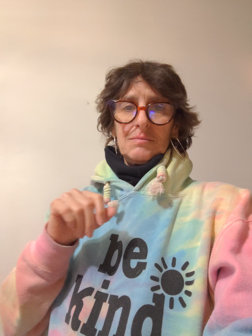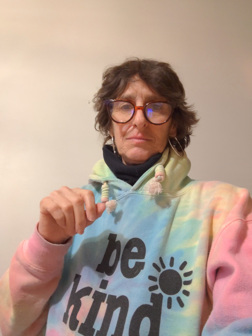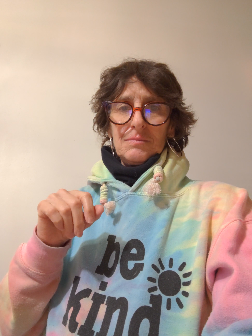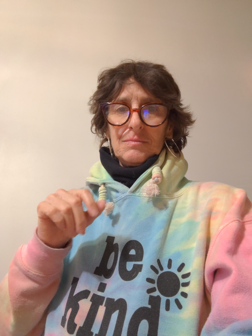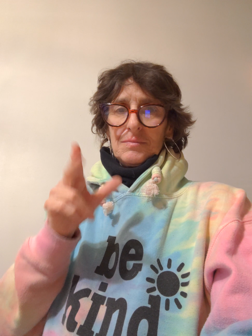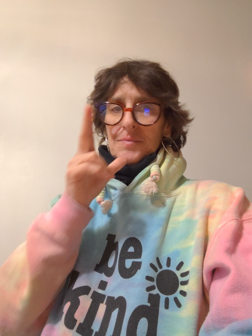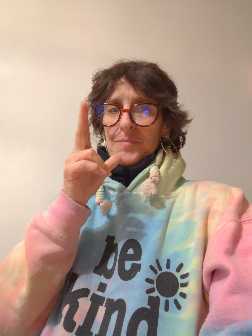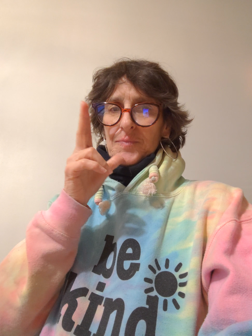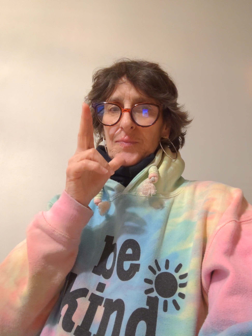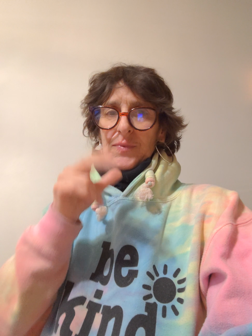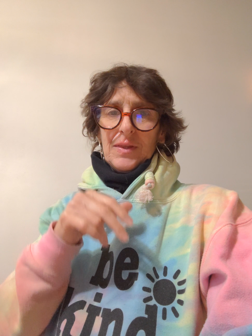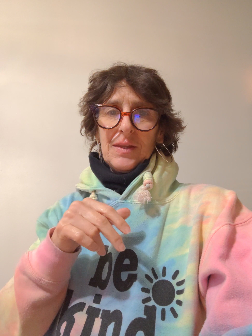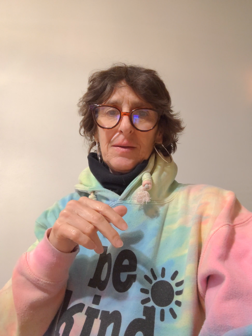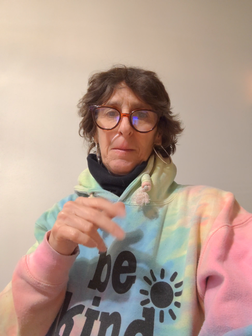hen